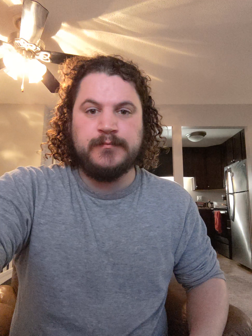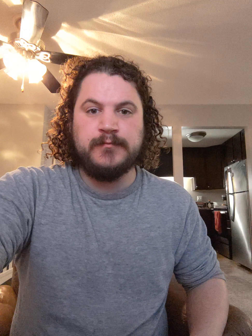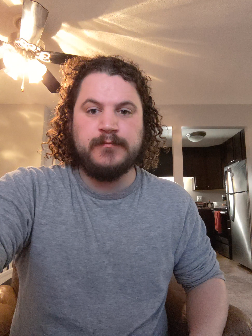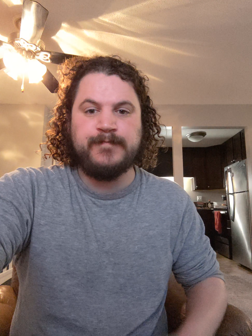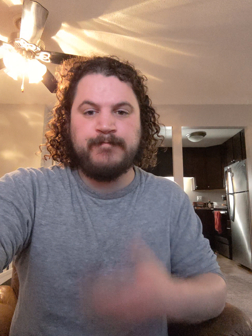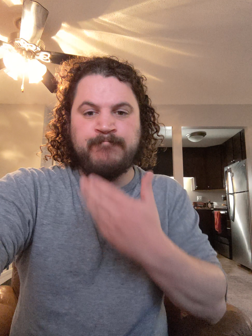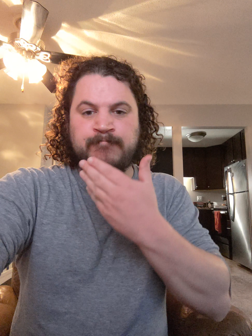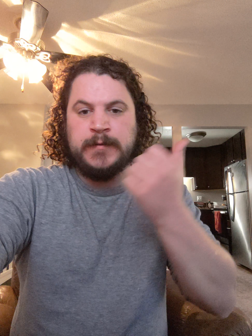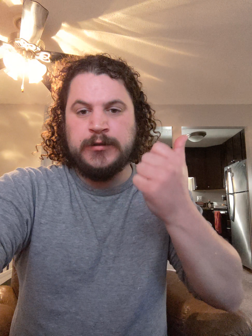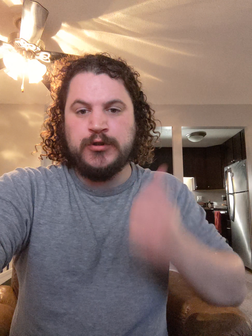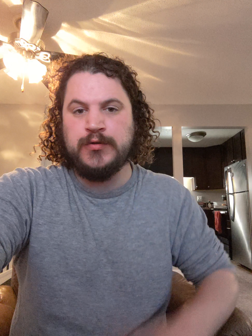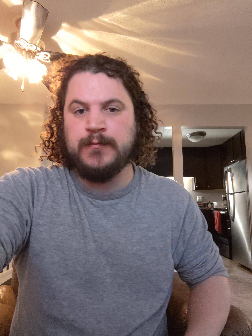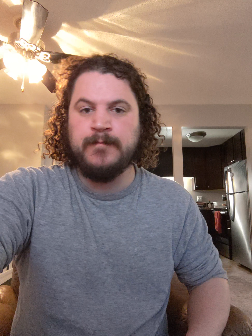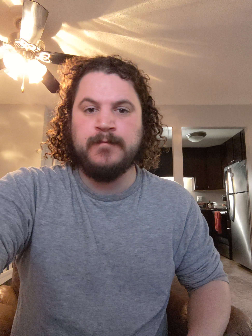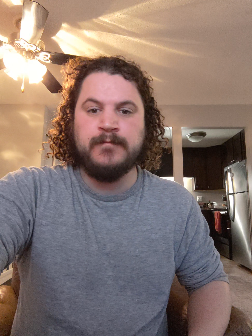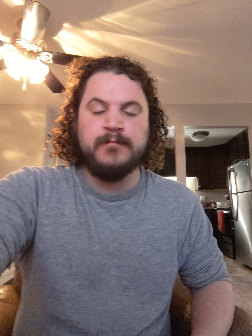better